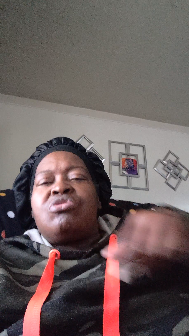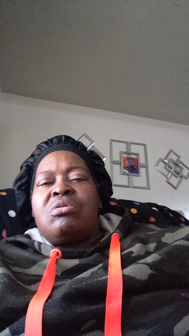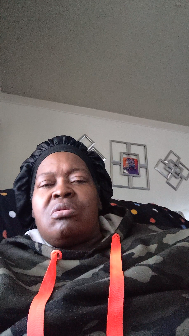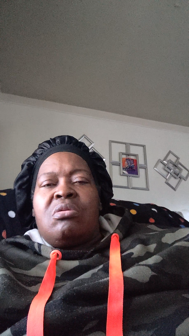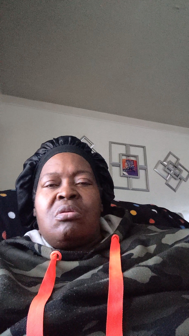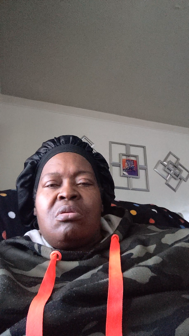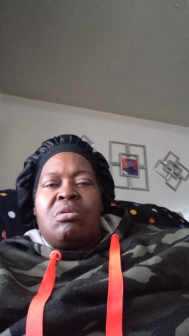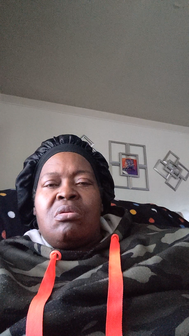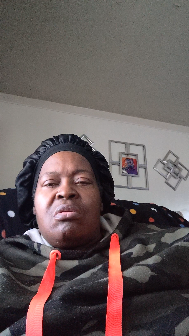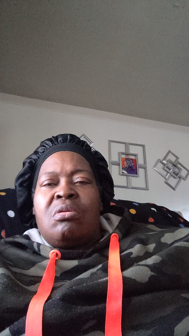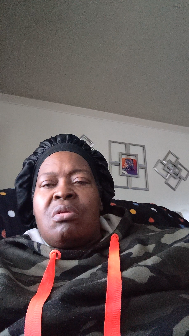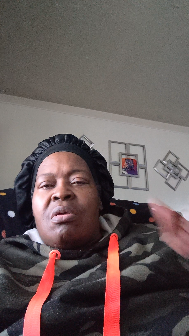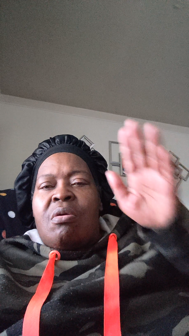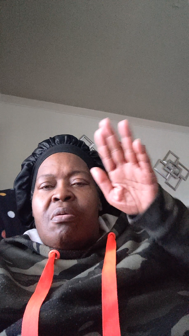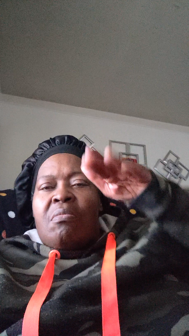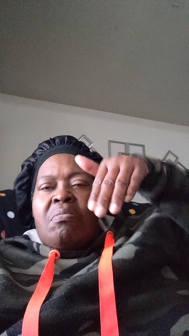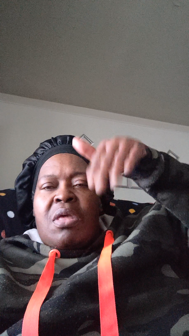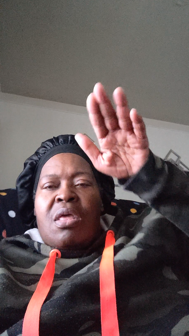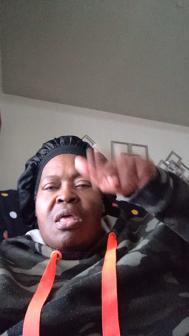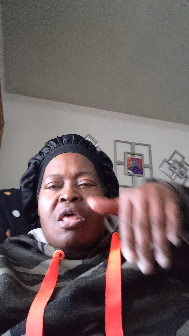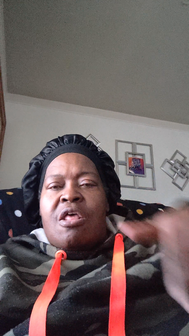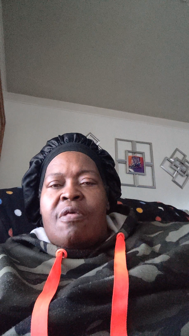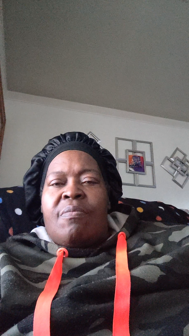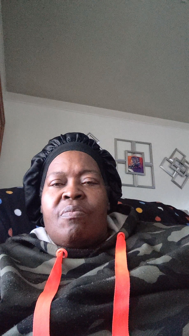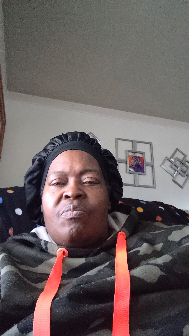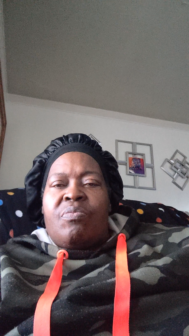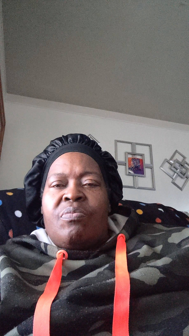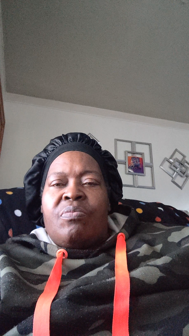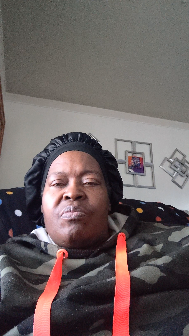paint